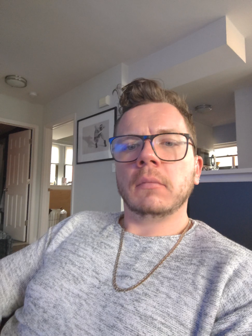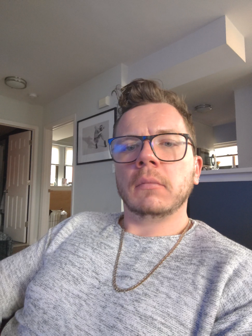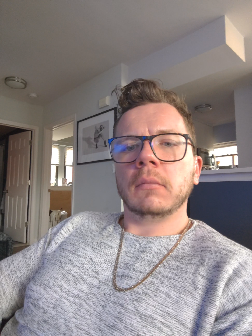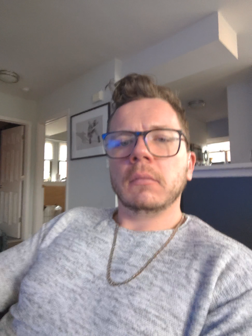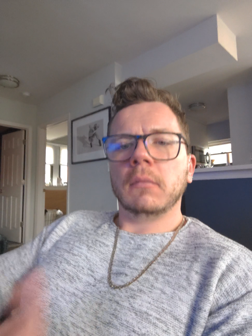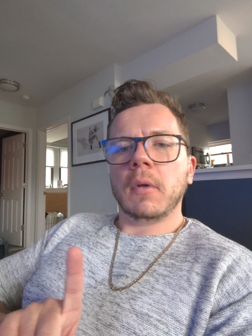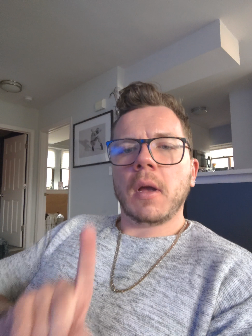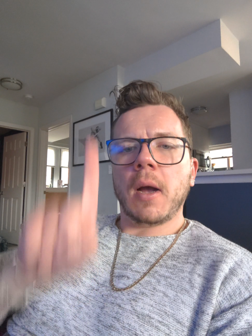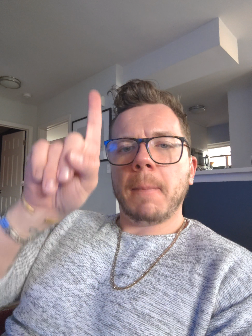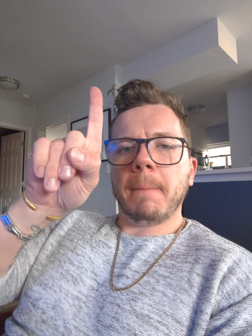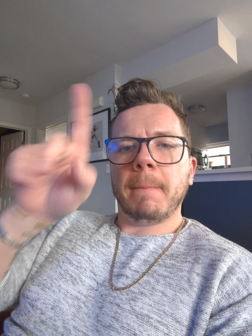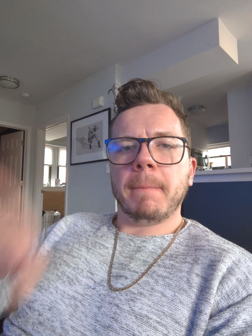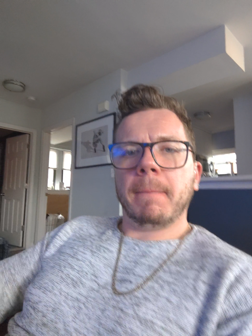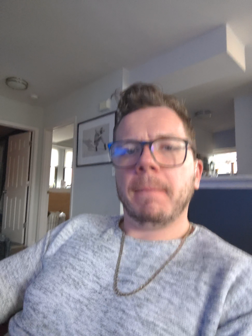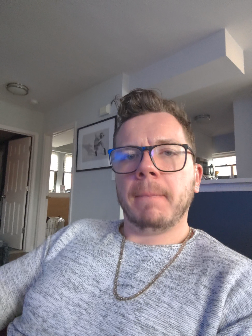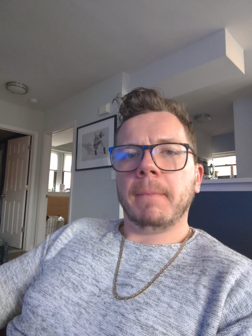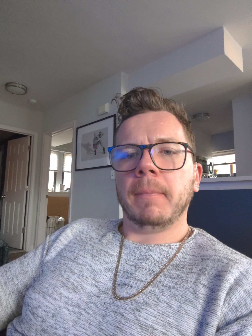up